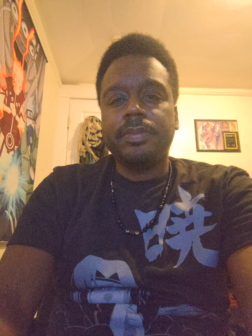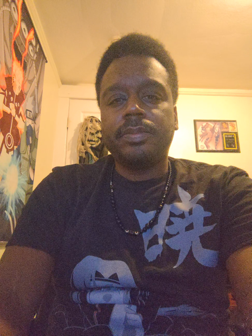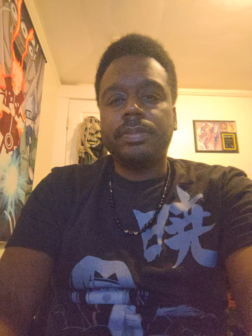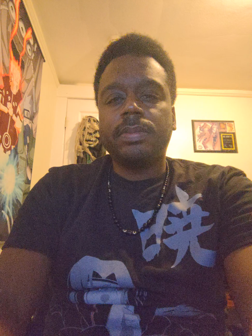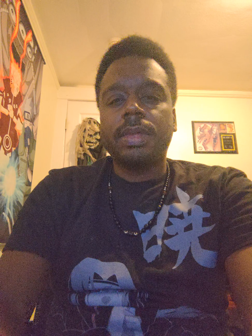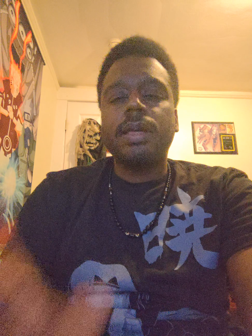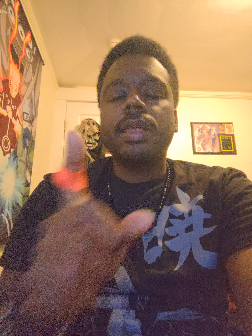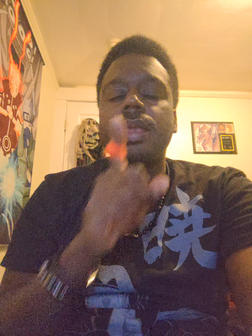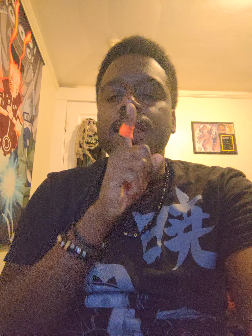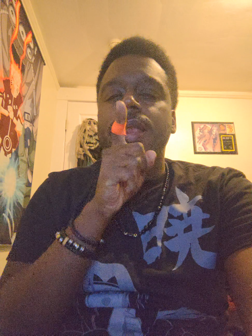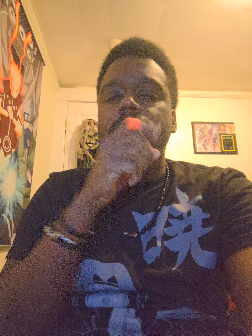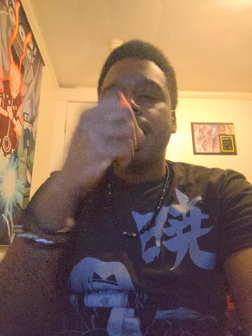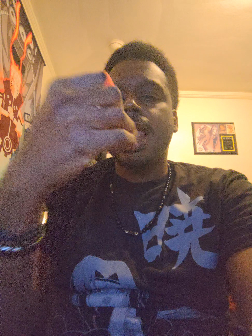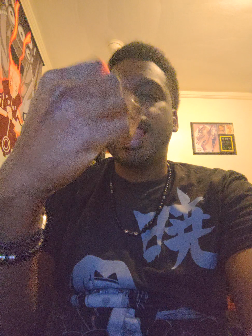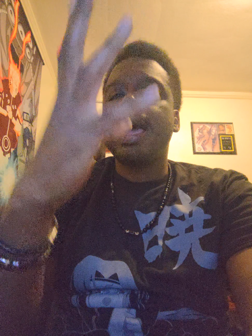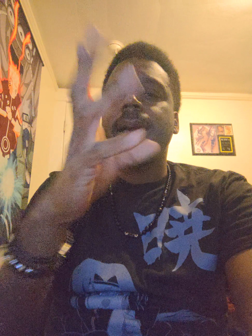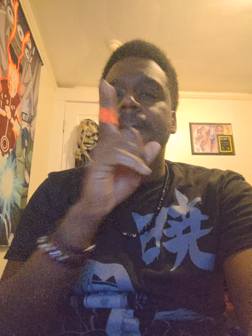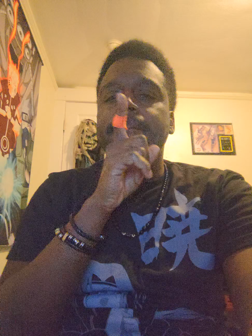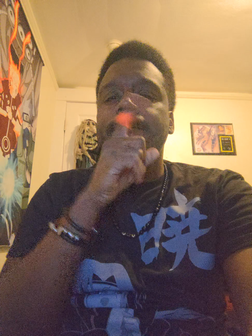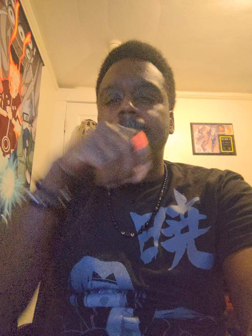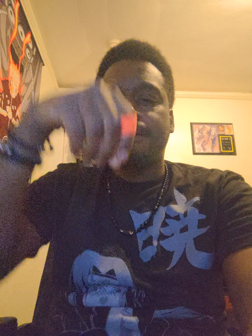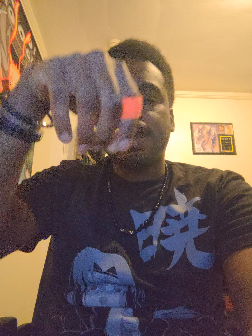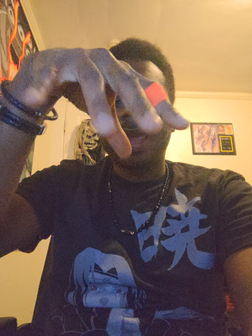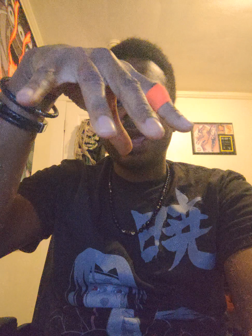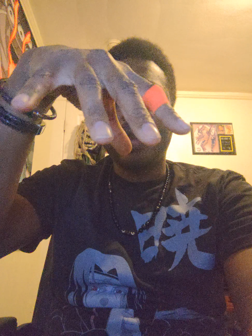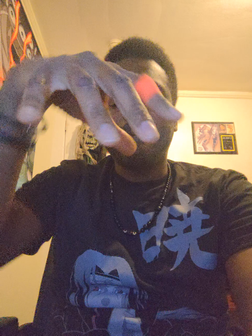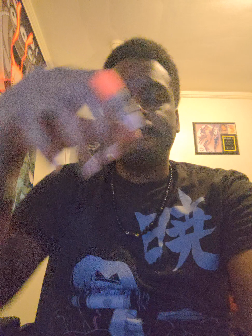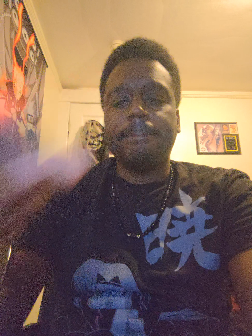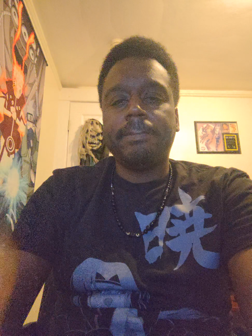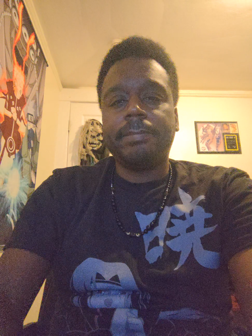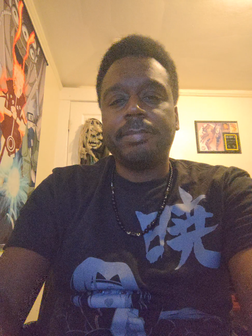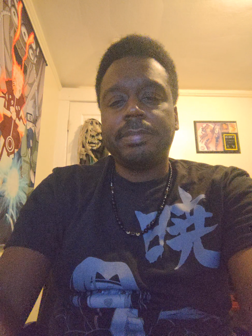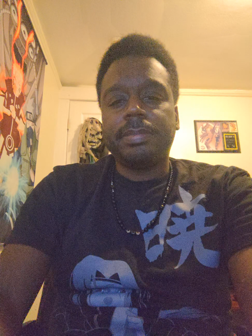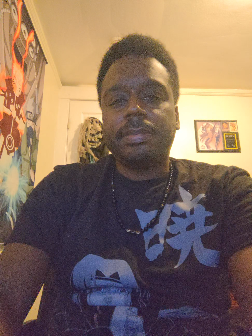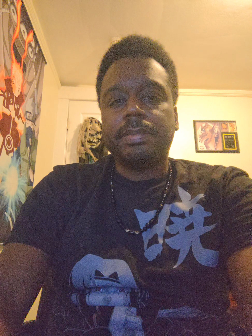lamp